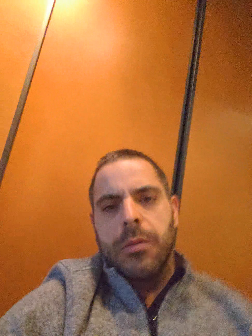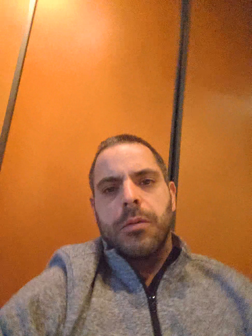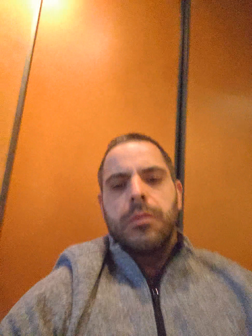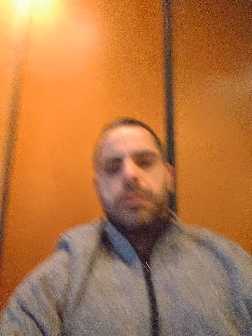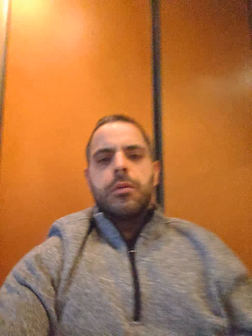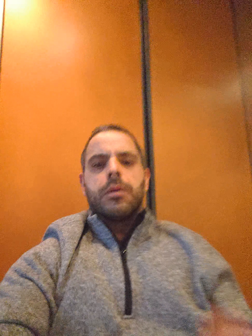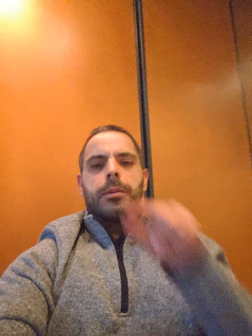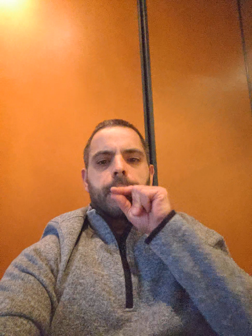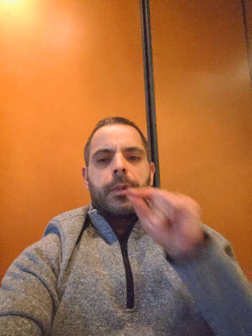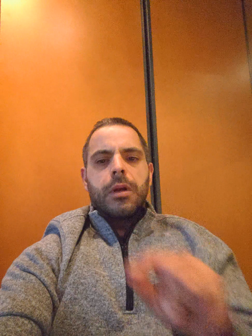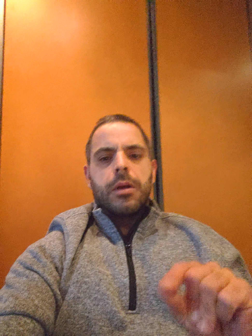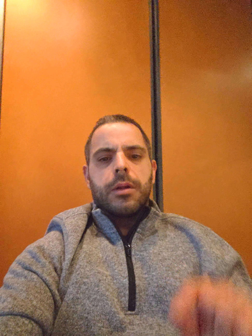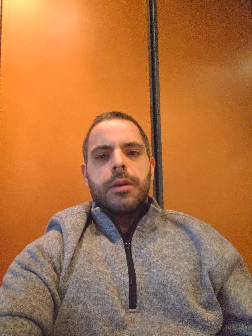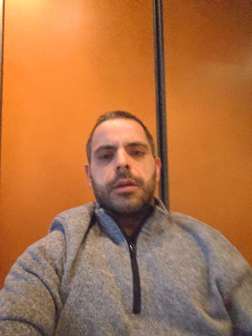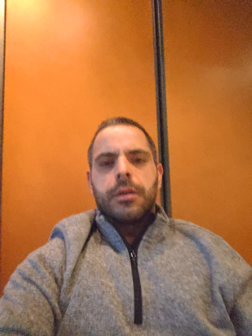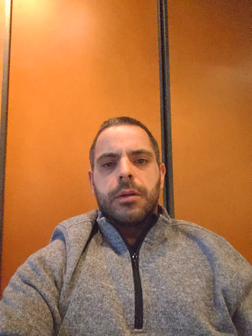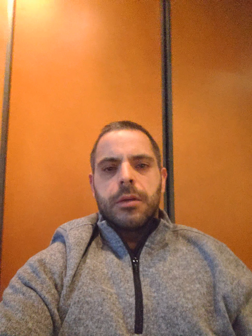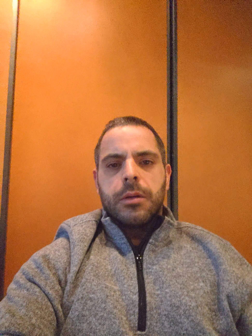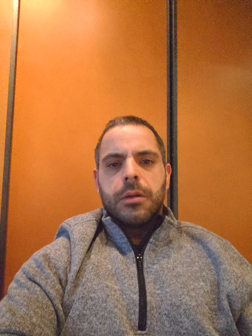pen